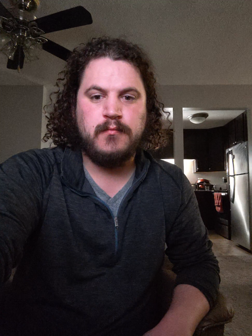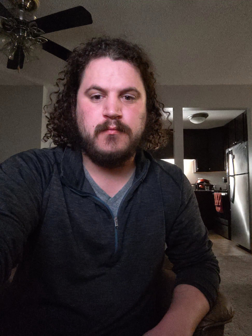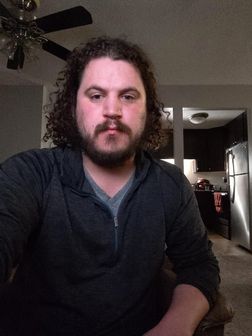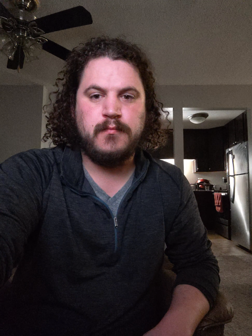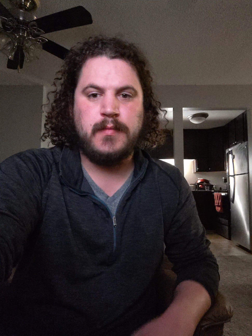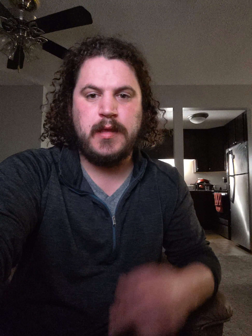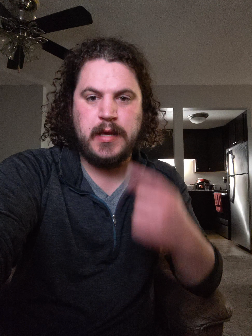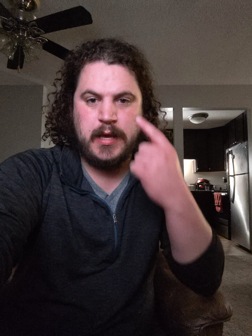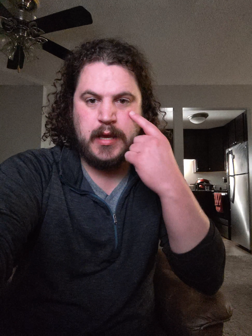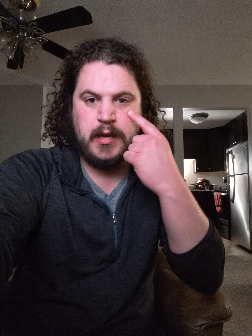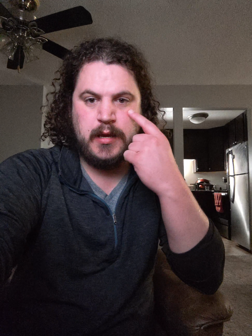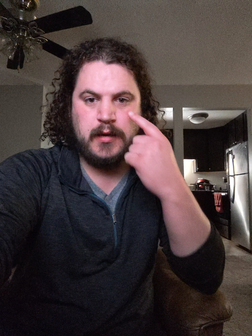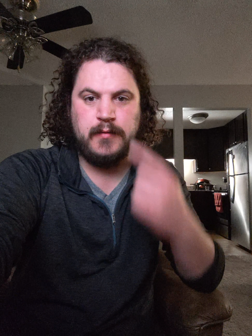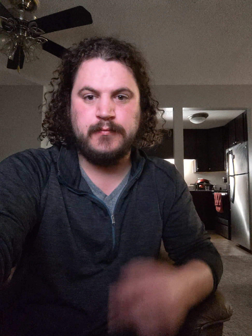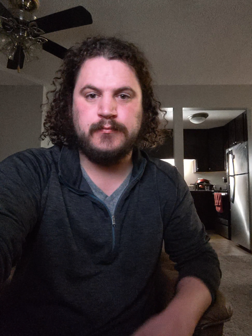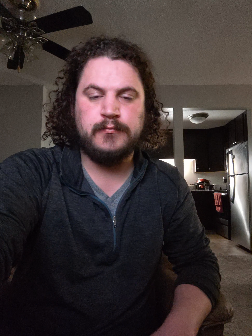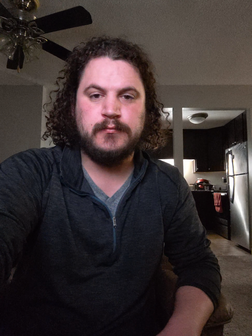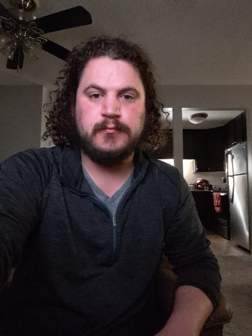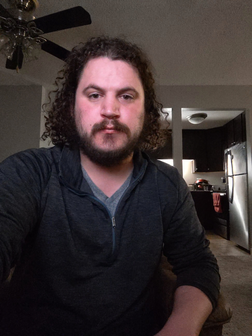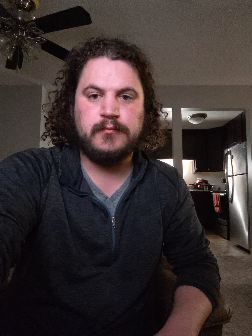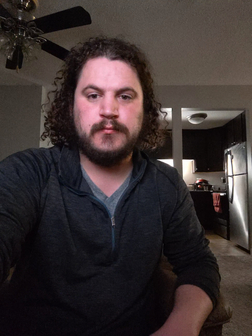eye